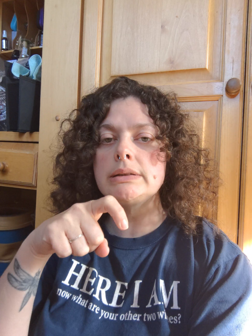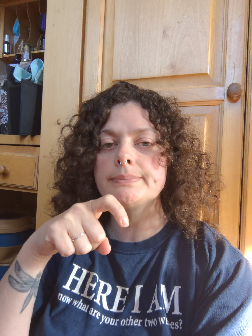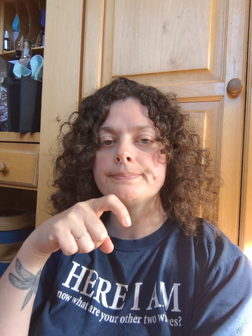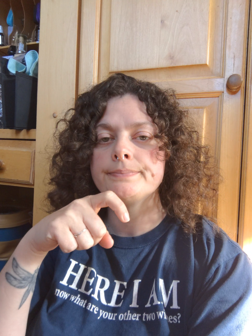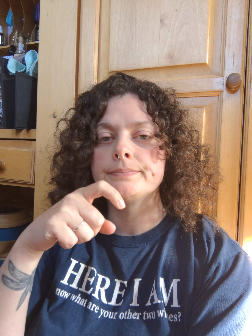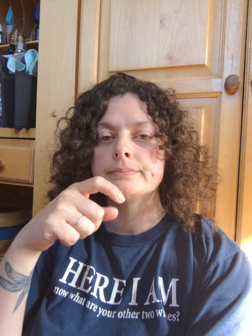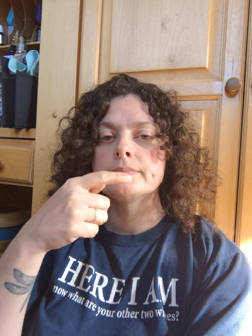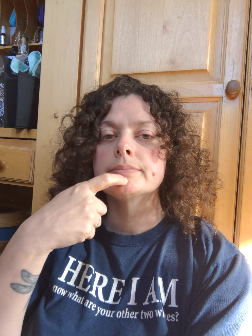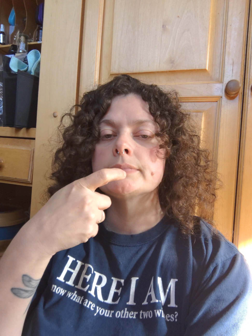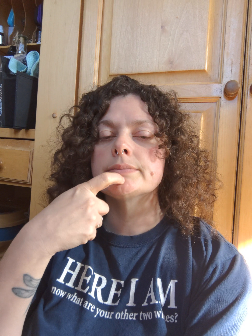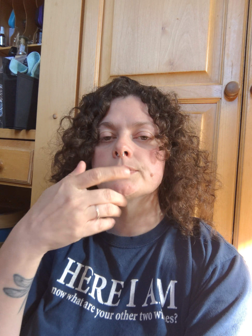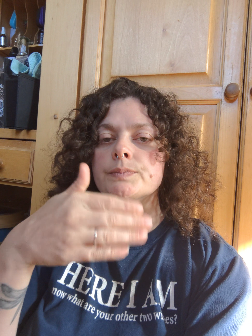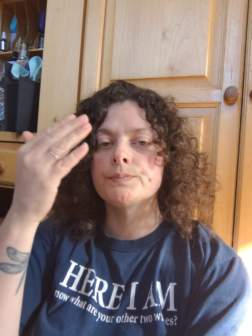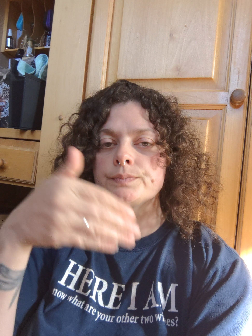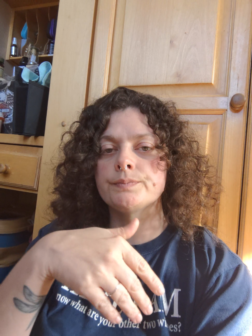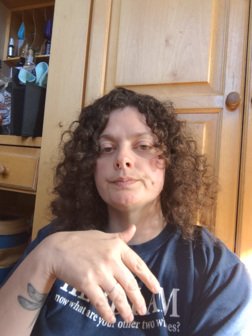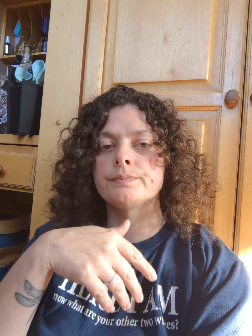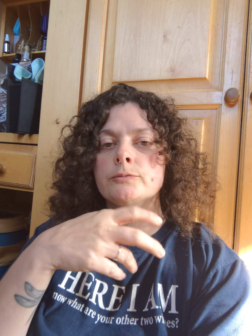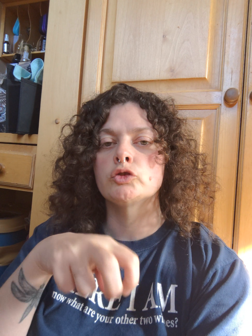window